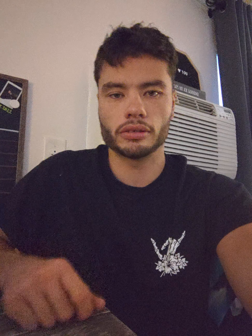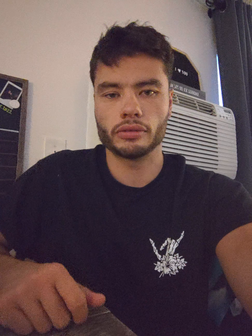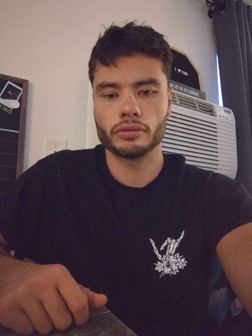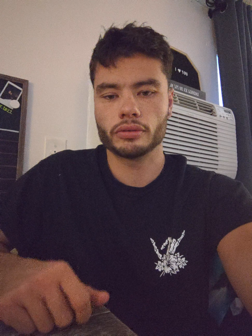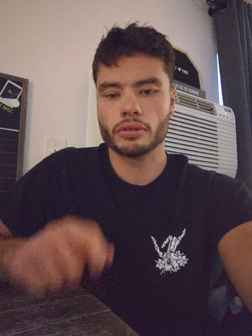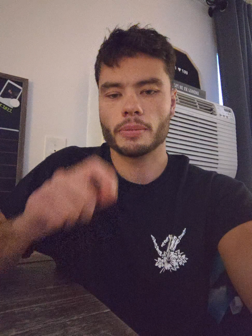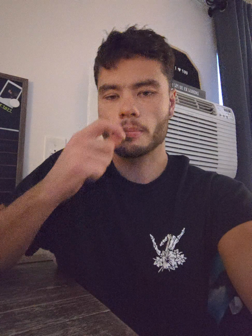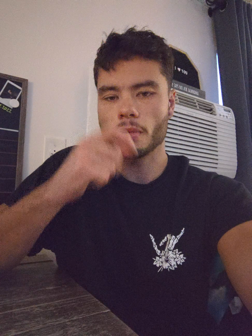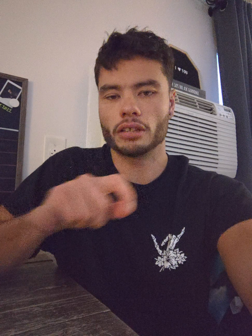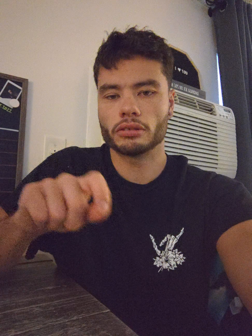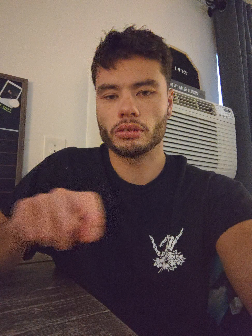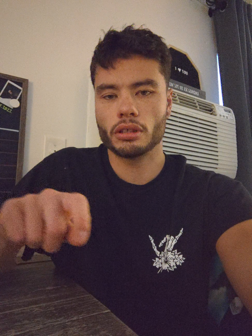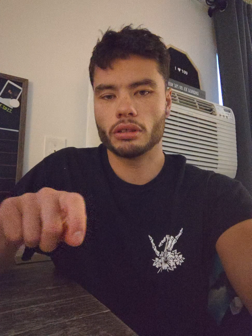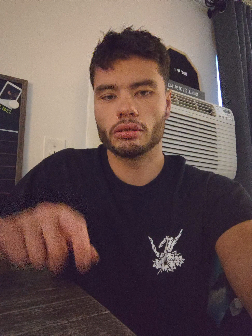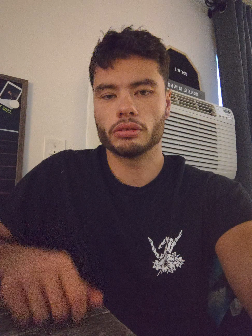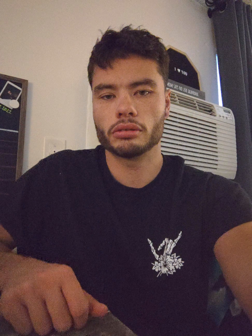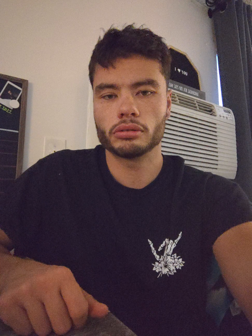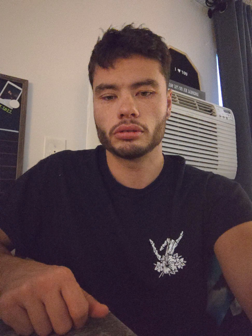pencil